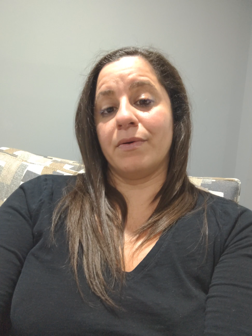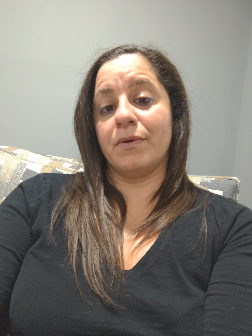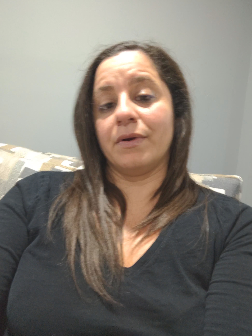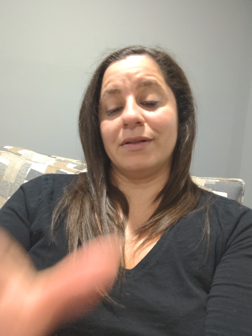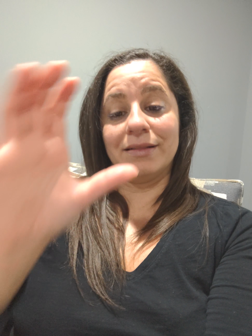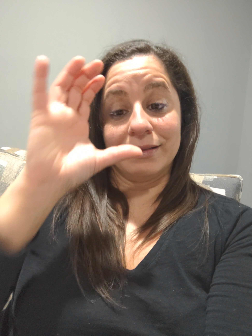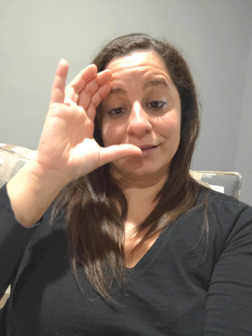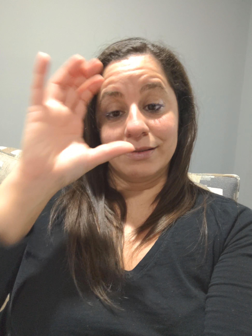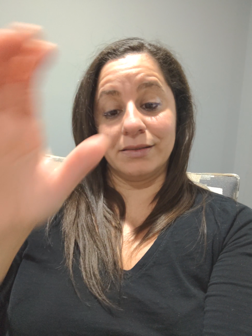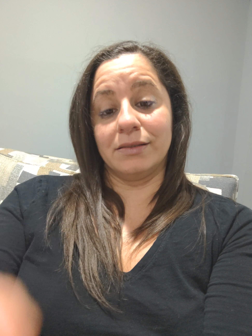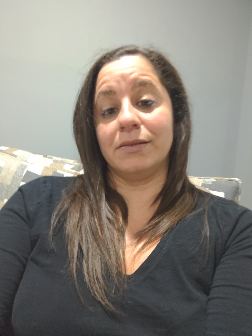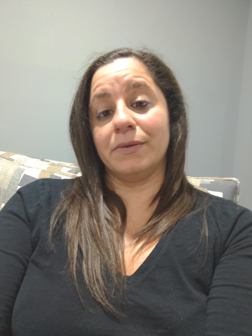listen